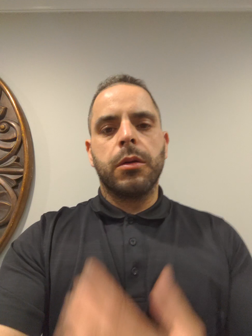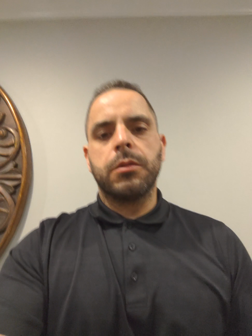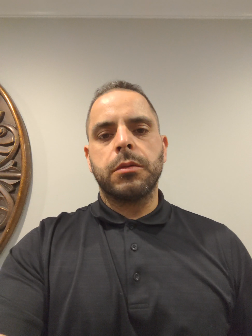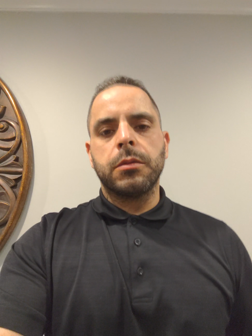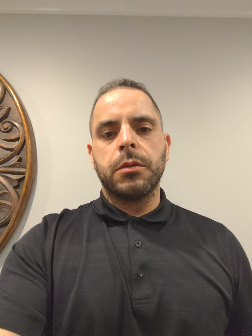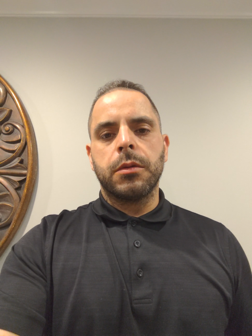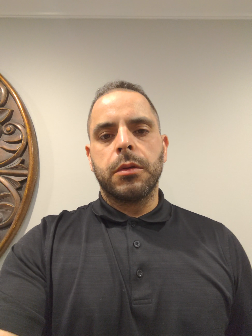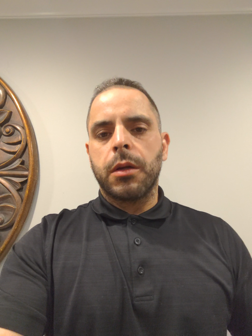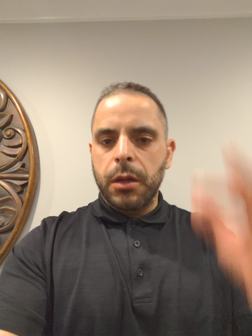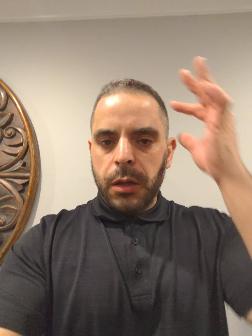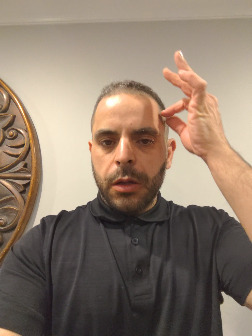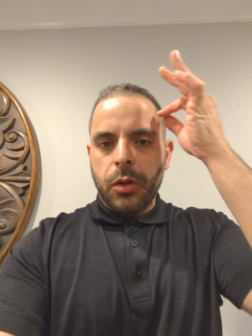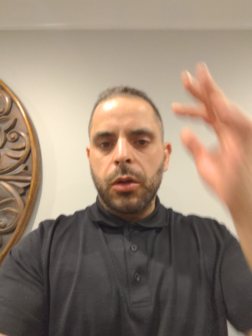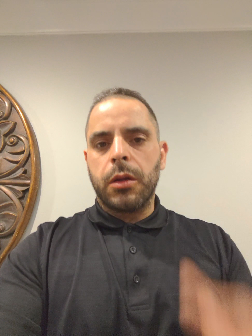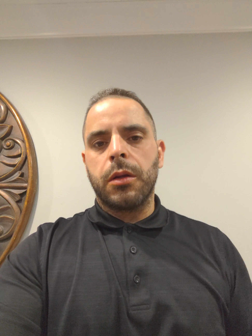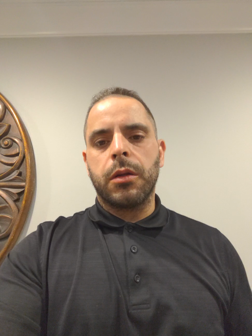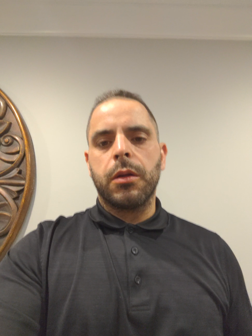hair